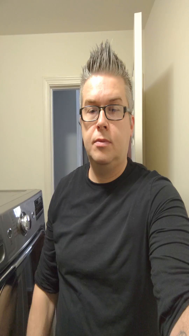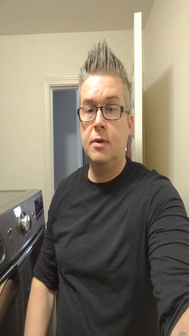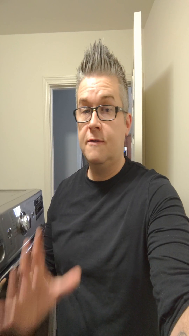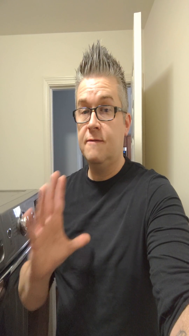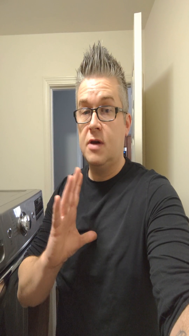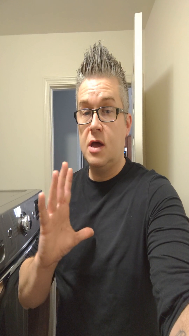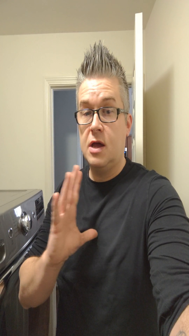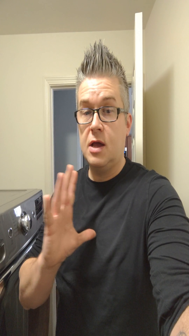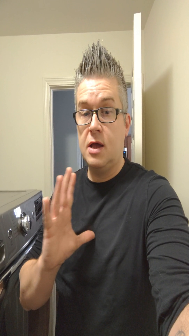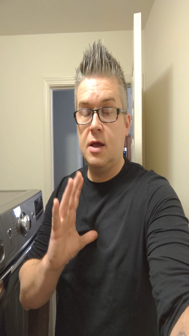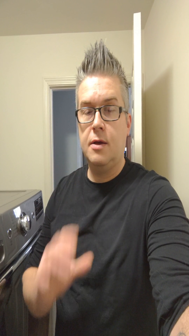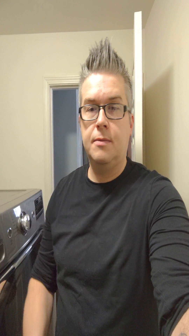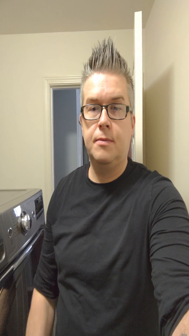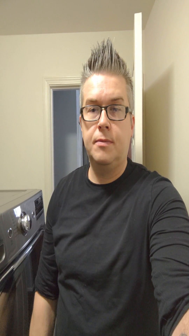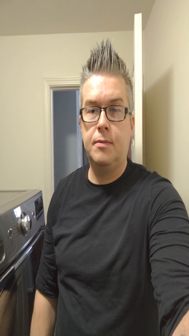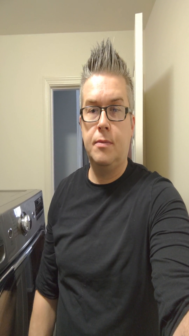fine